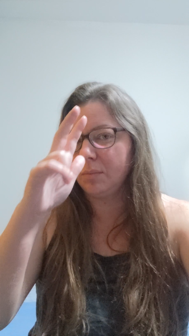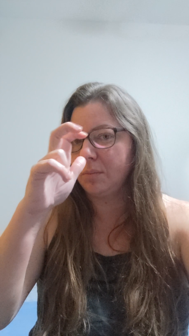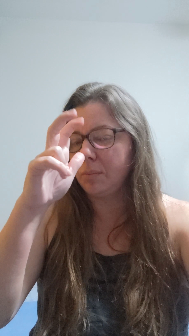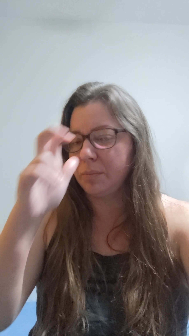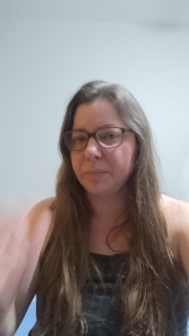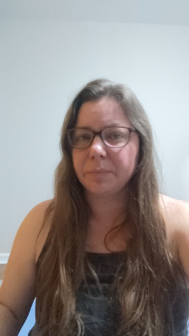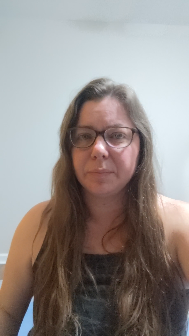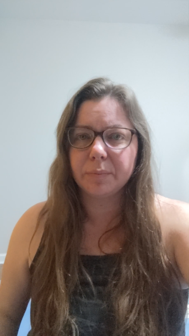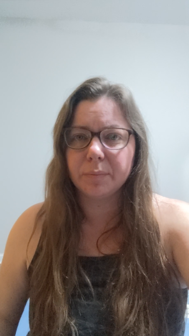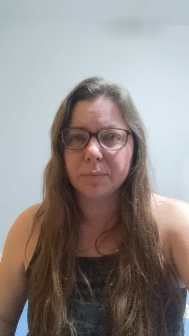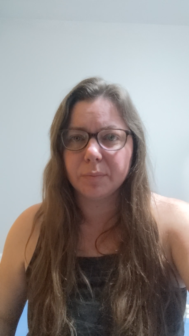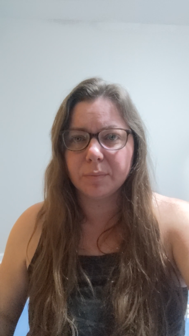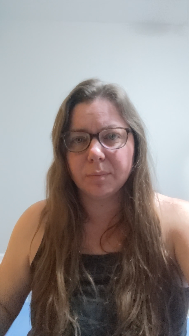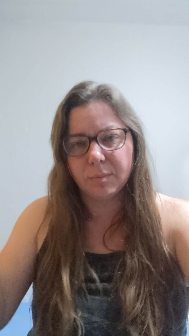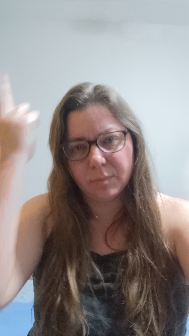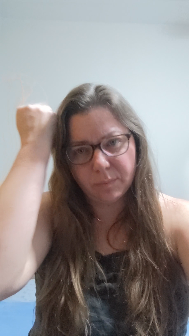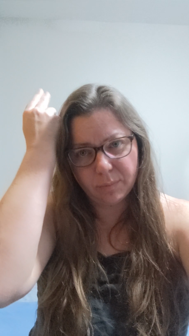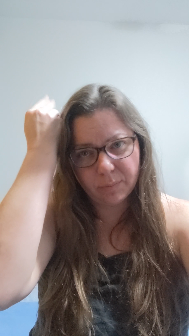bunny